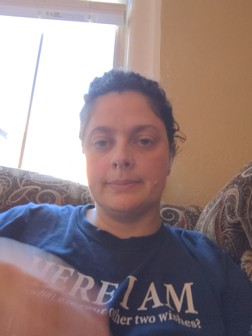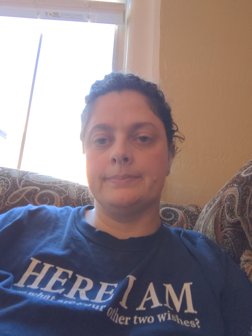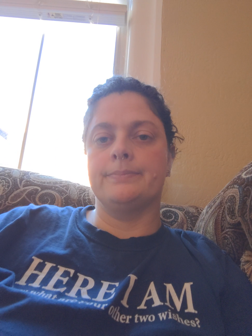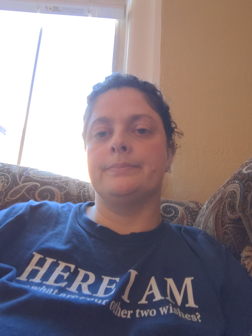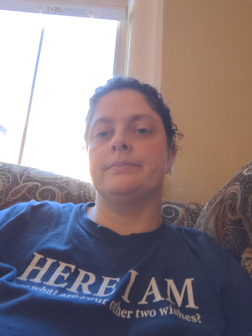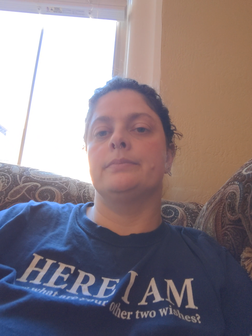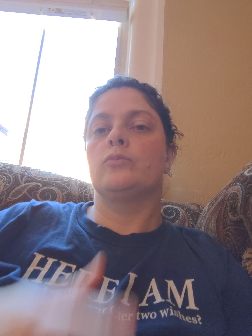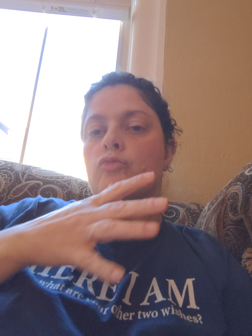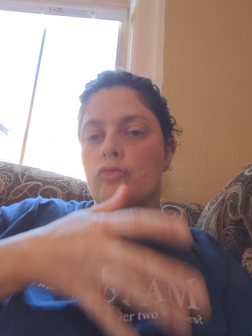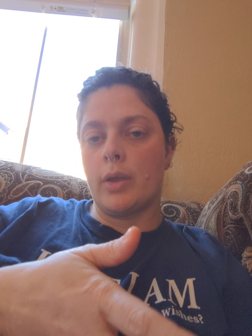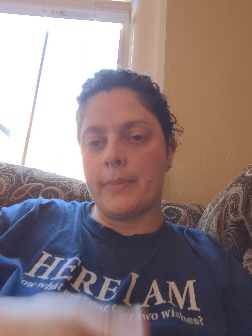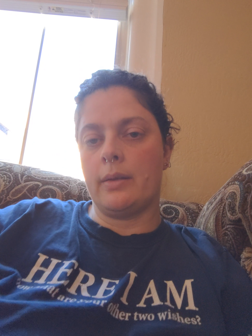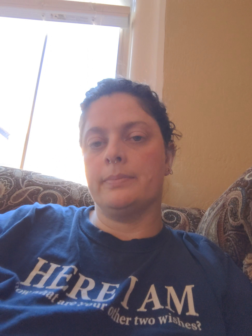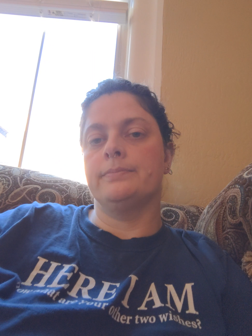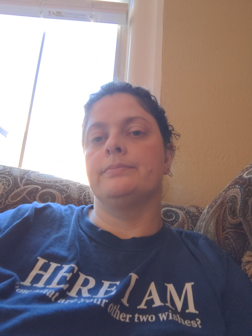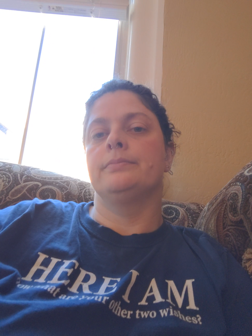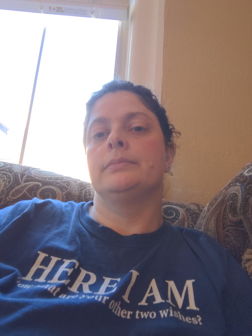grandma